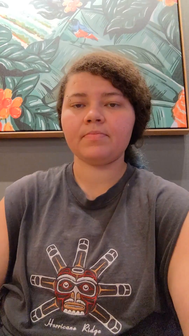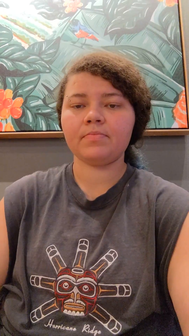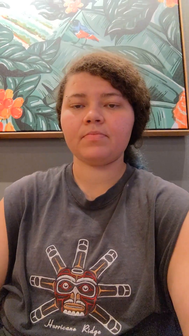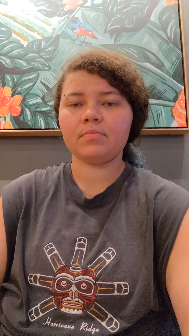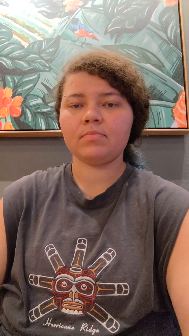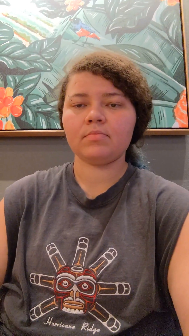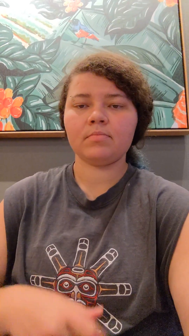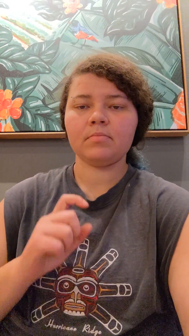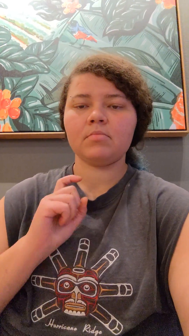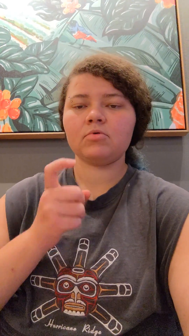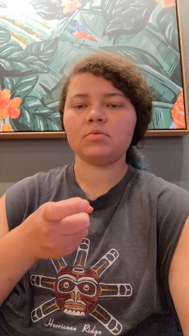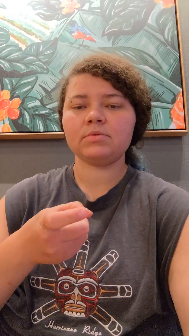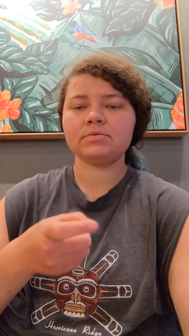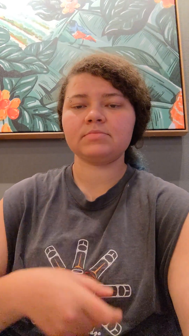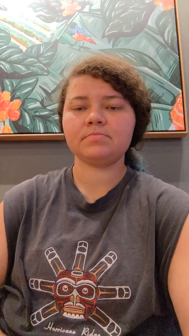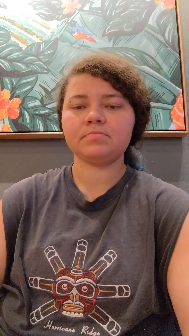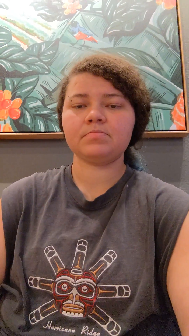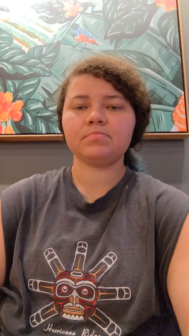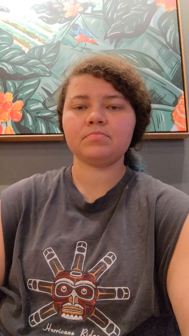present